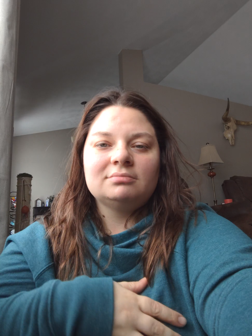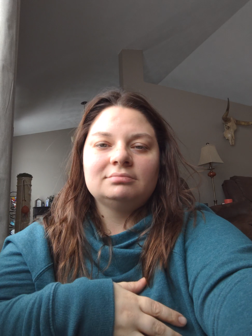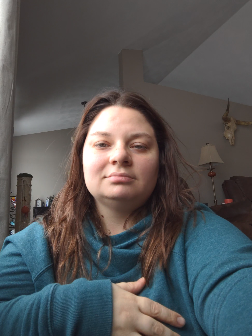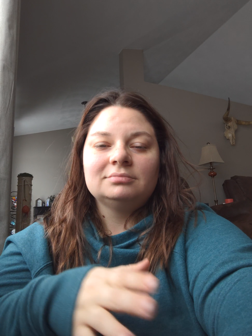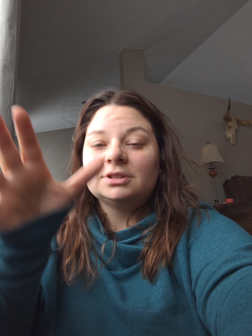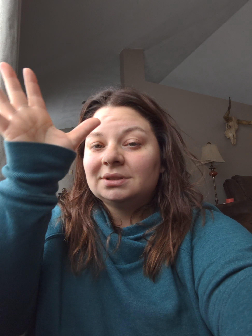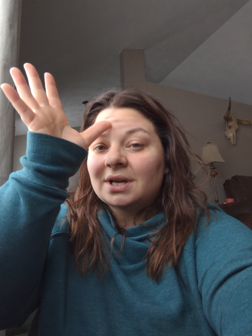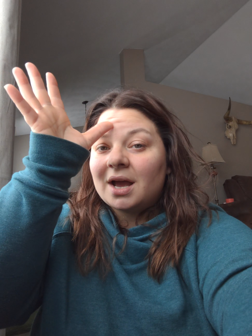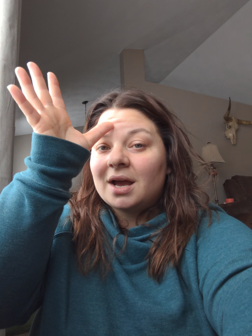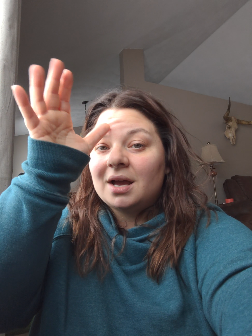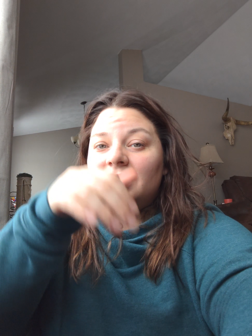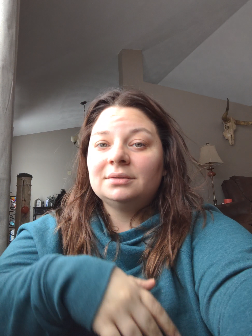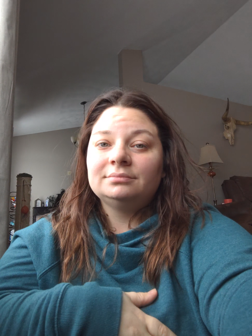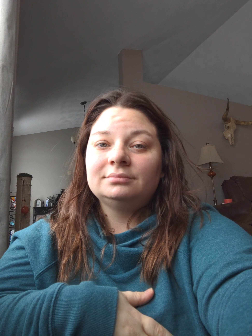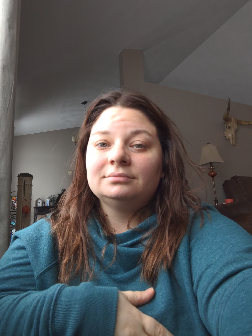dad